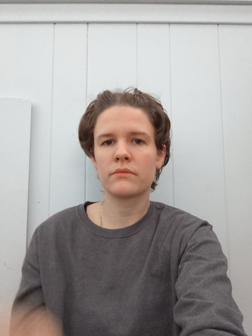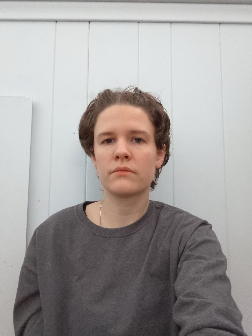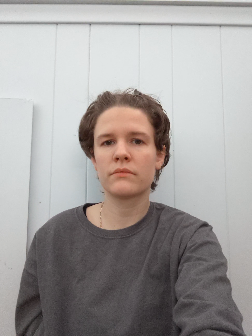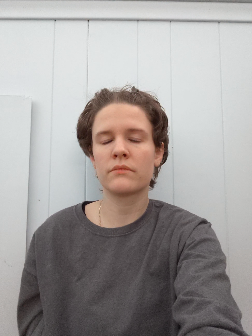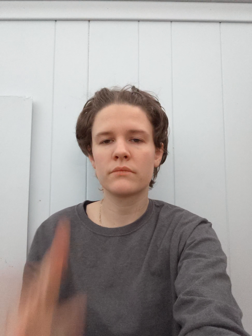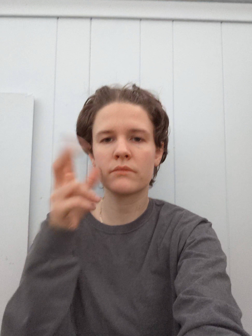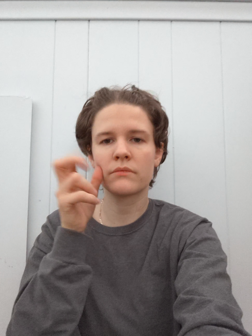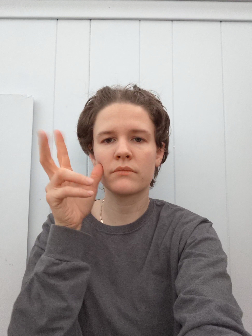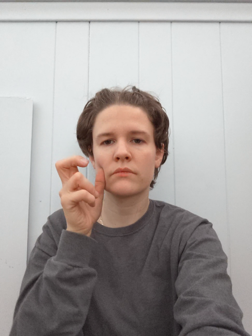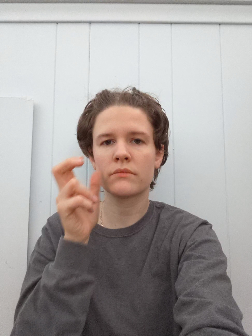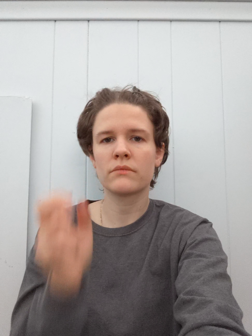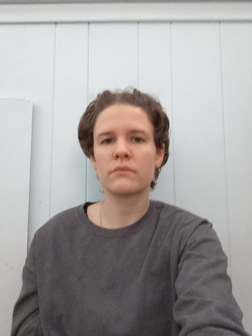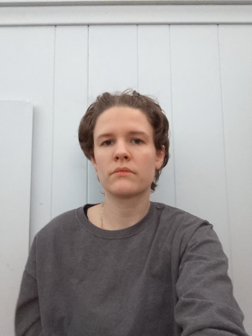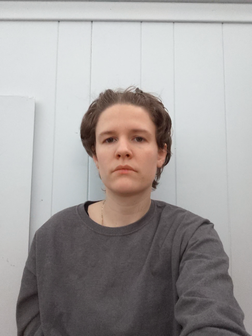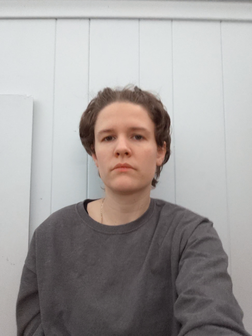listen